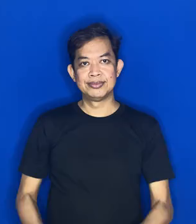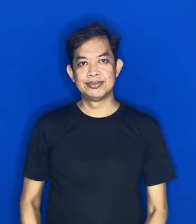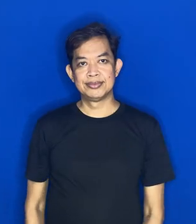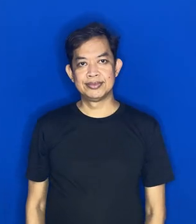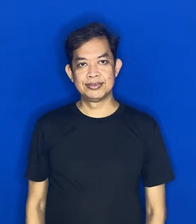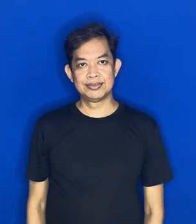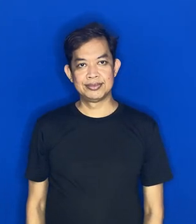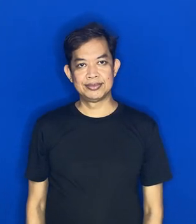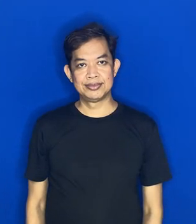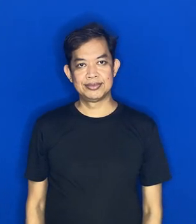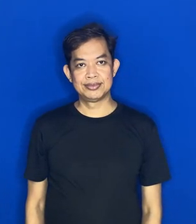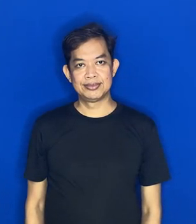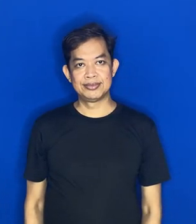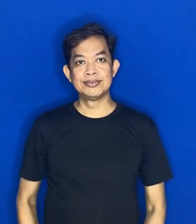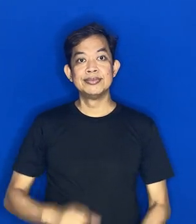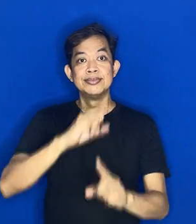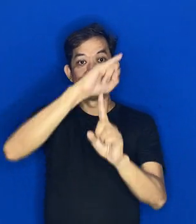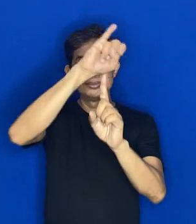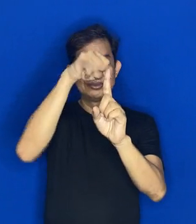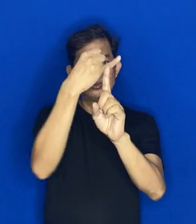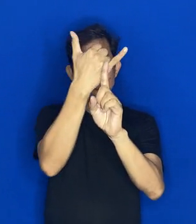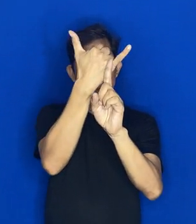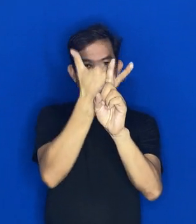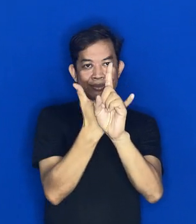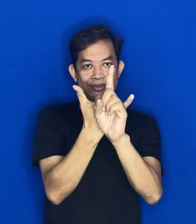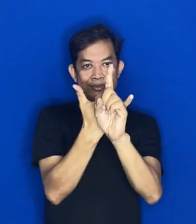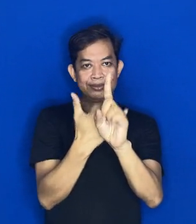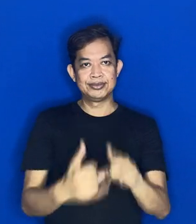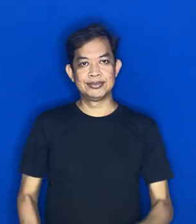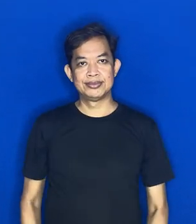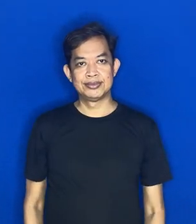july